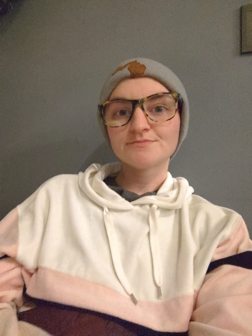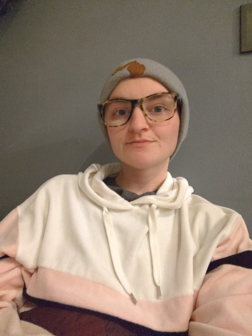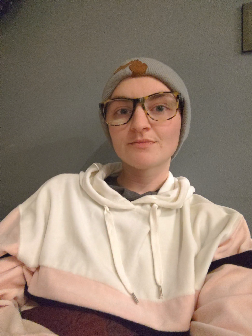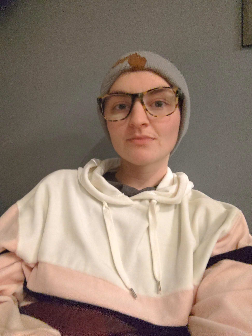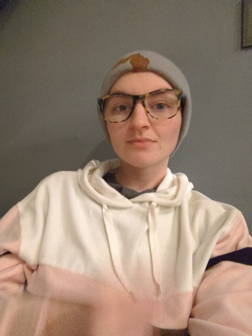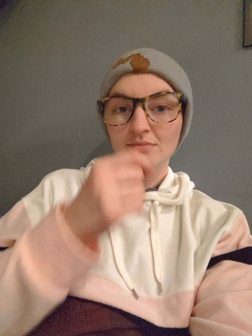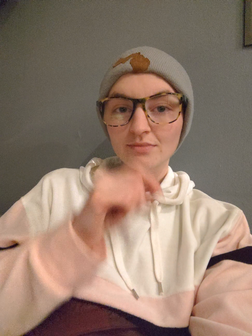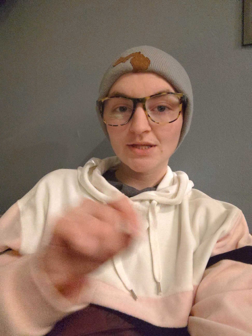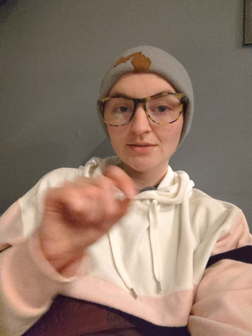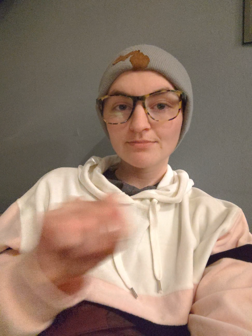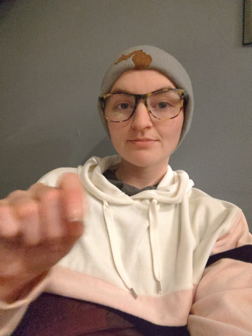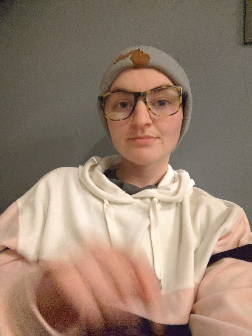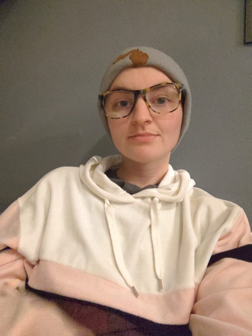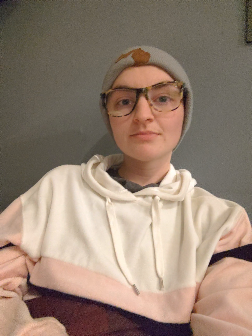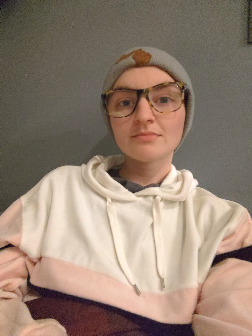pencil